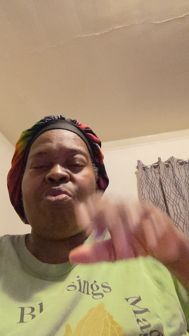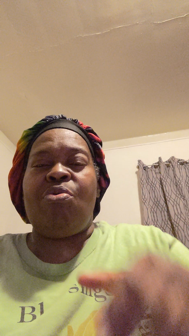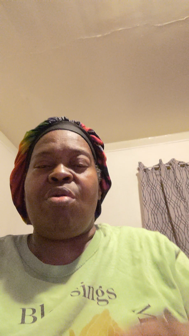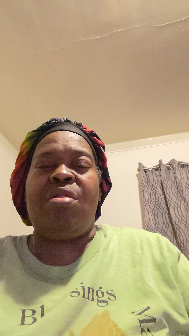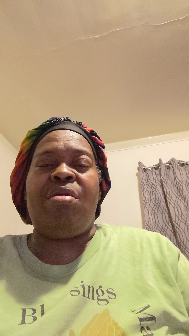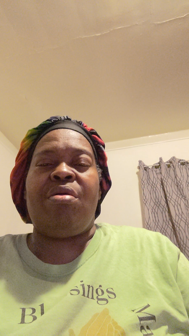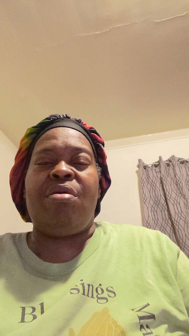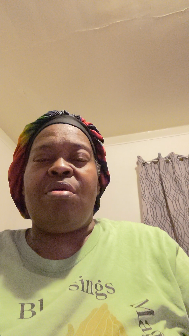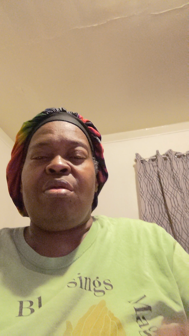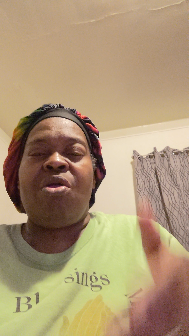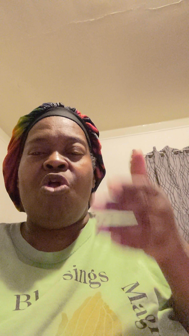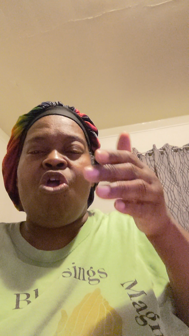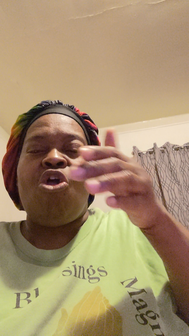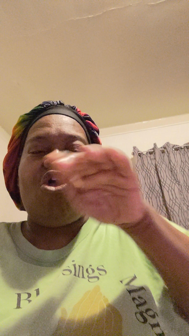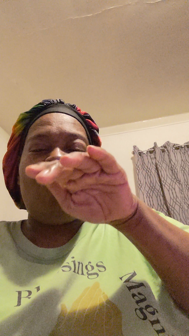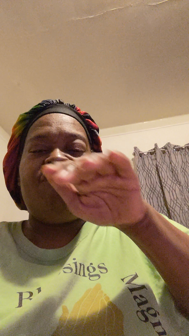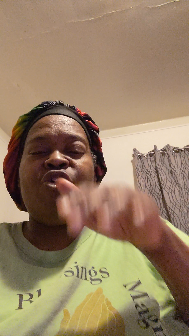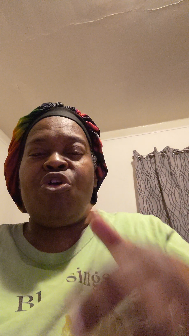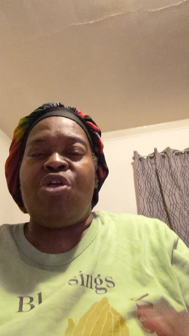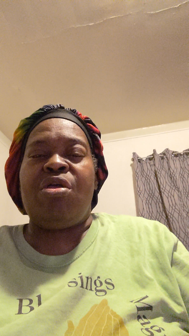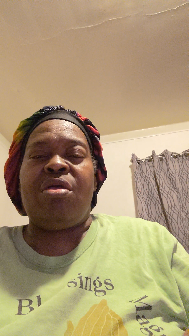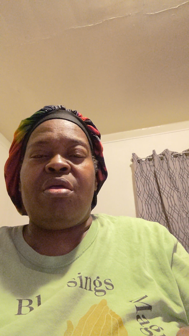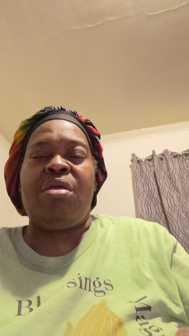cover